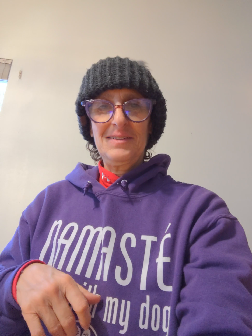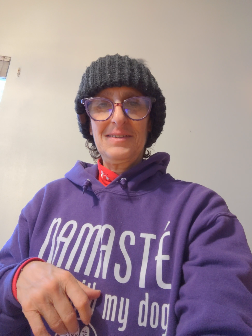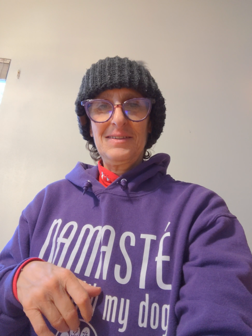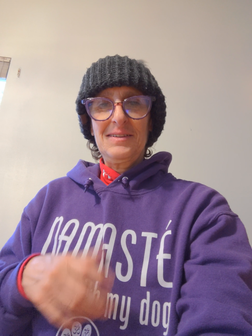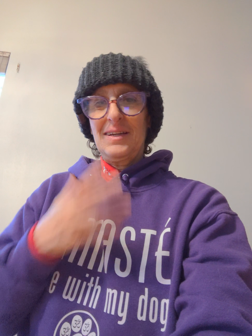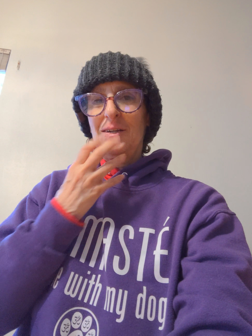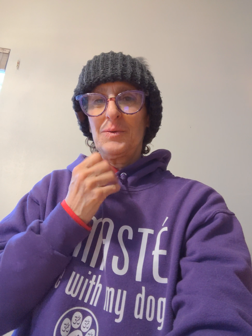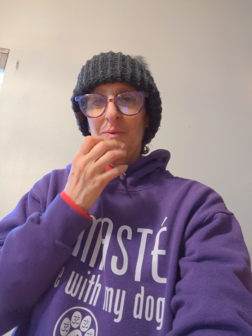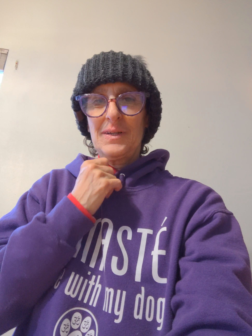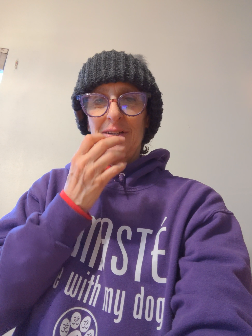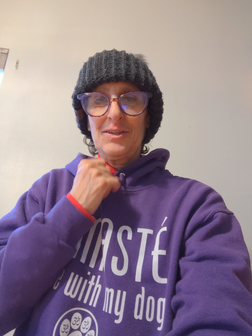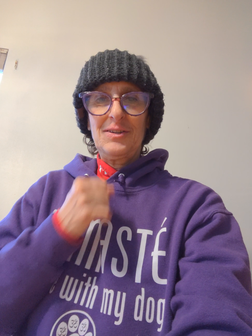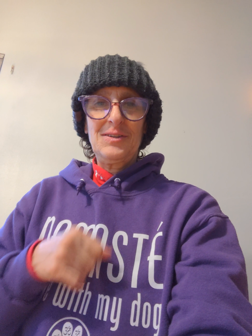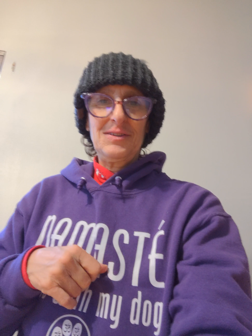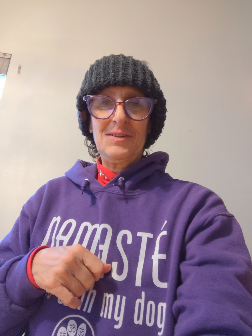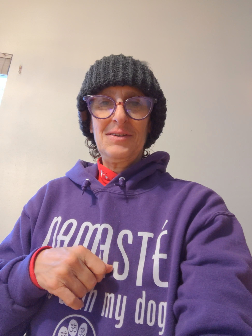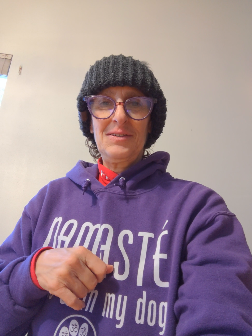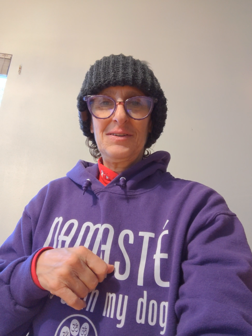underwear